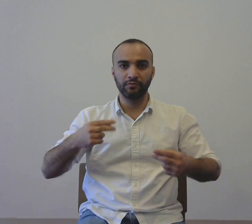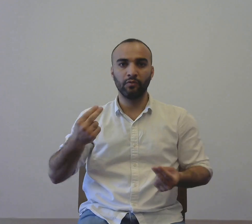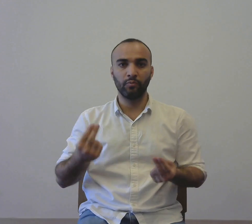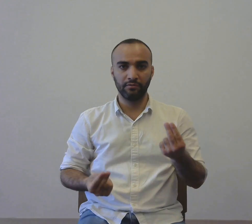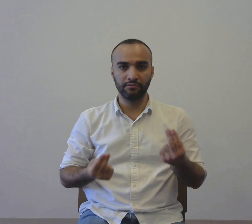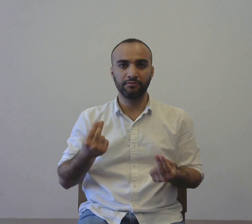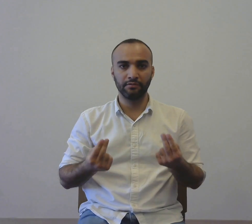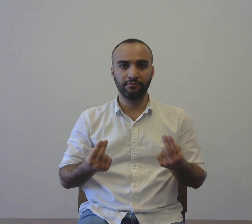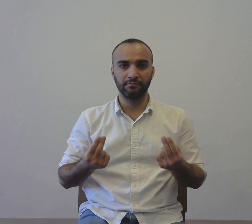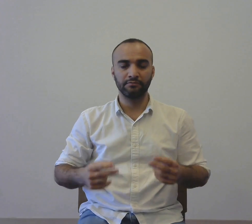oynamaq